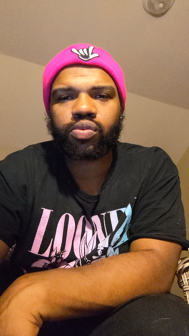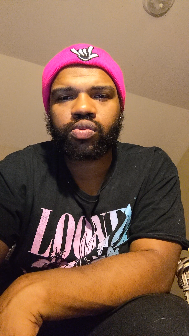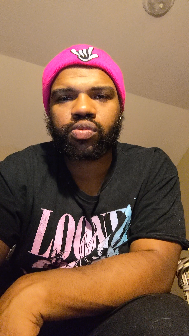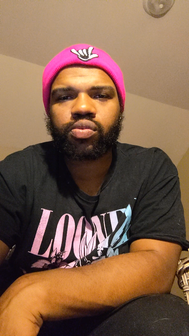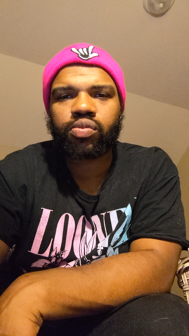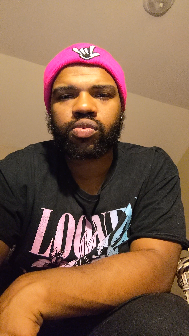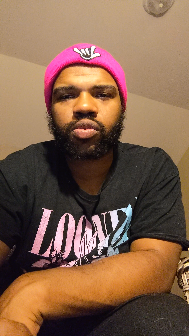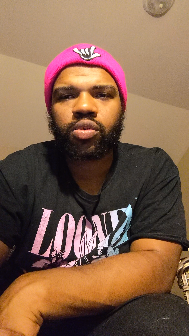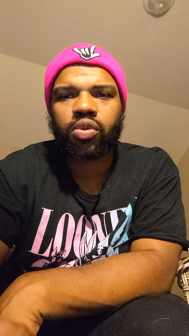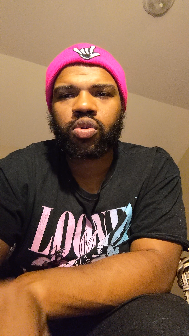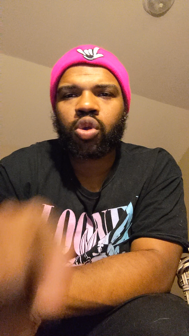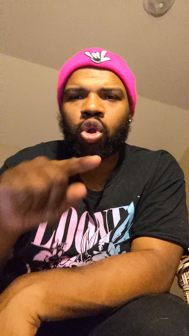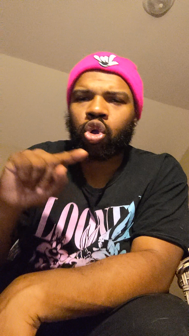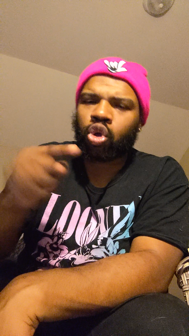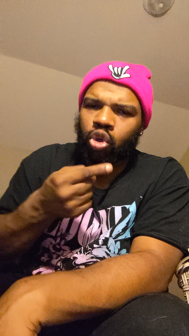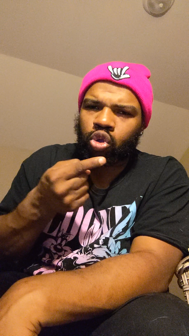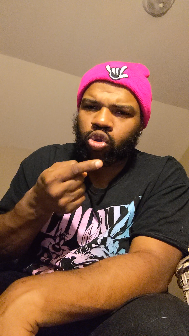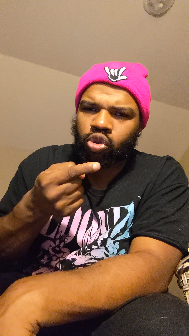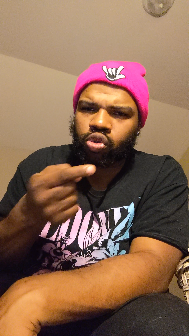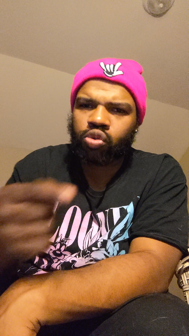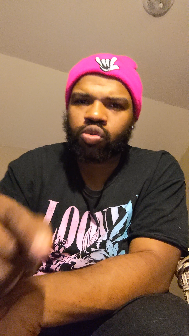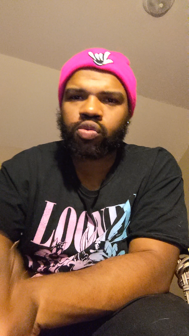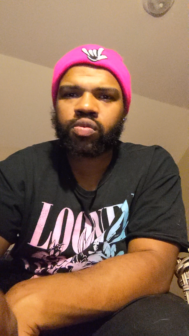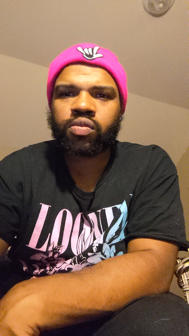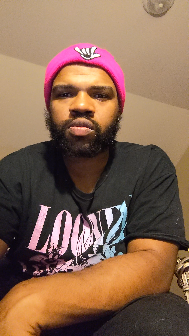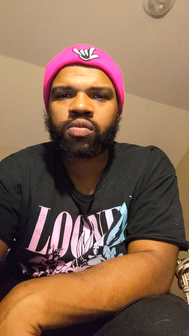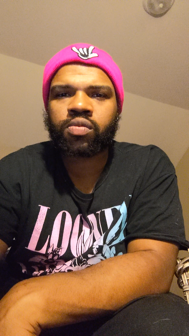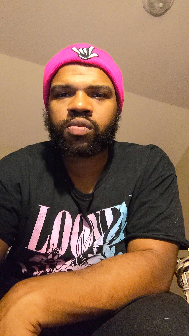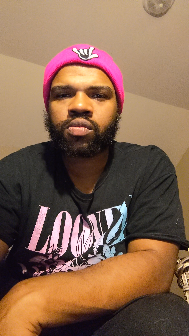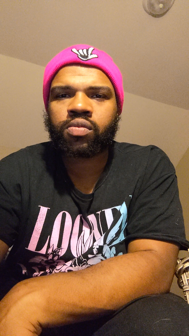hurt